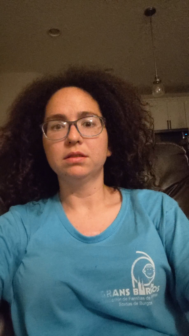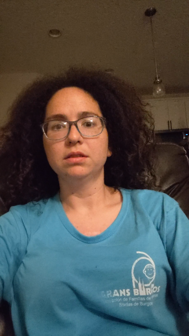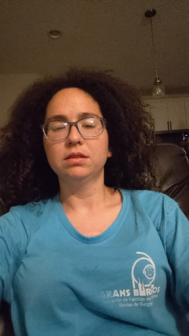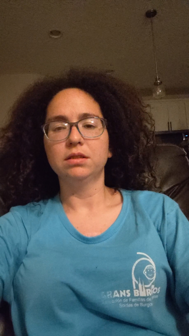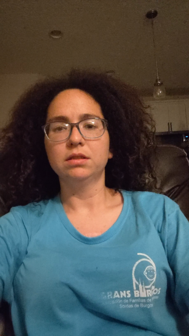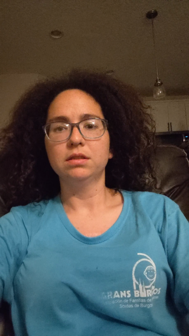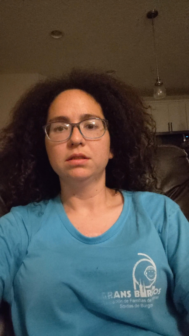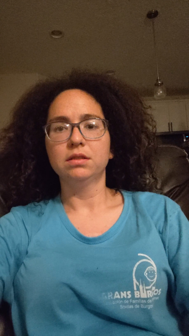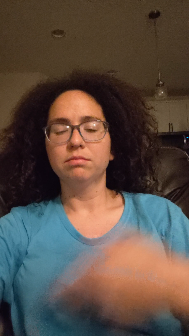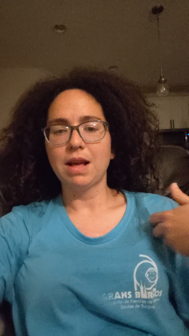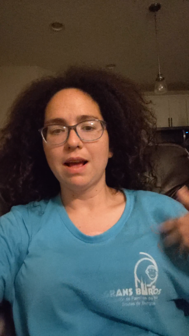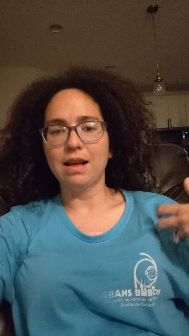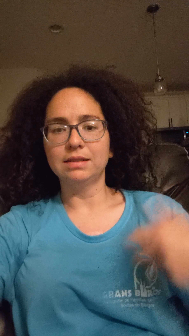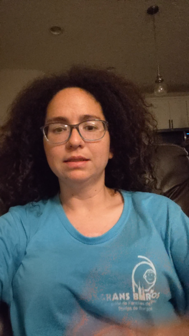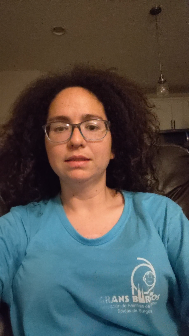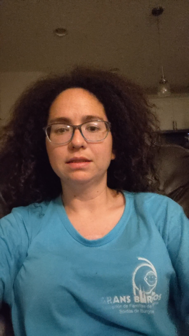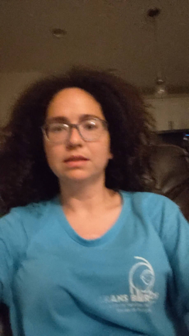monkey